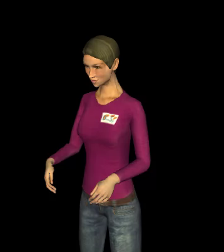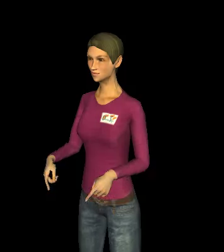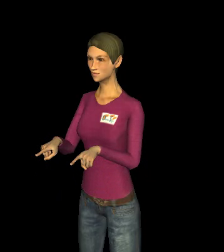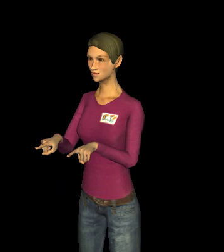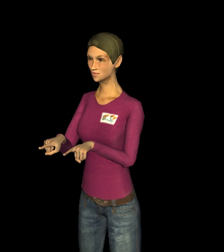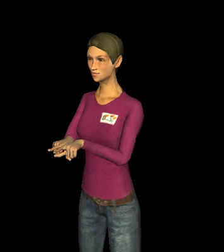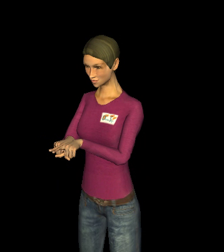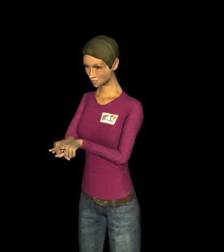أيضا